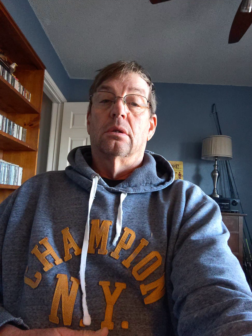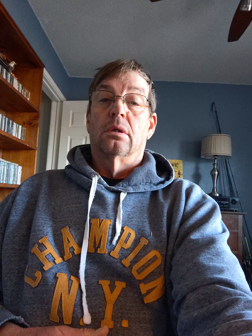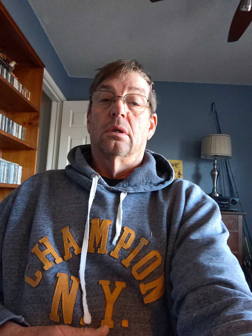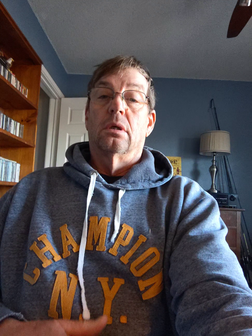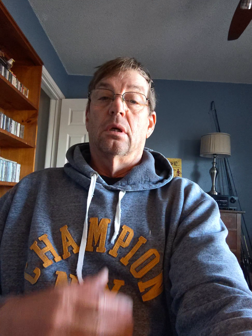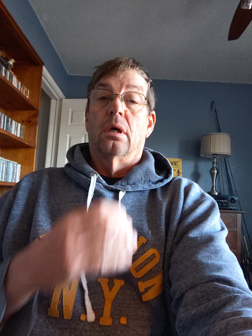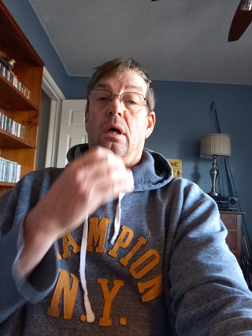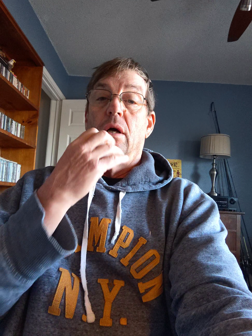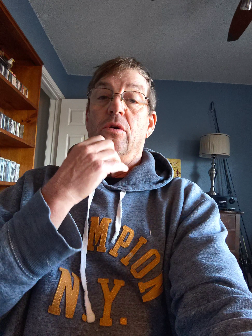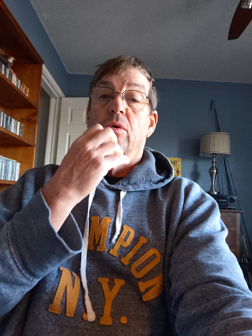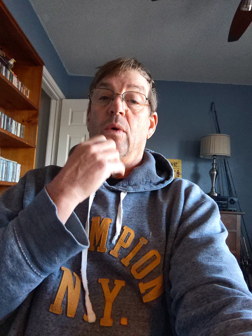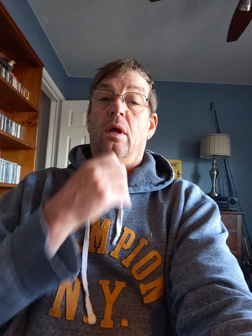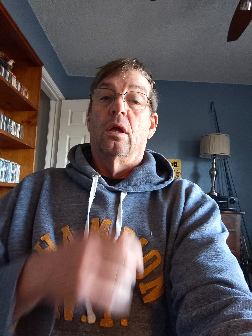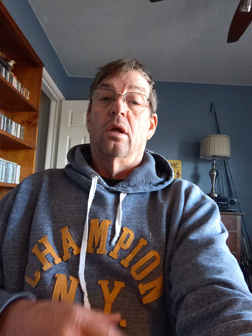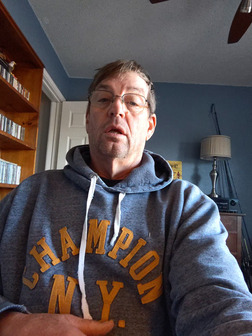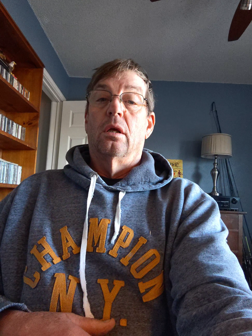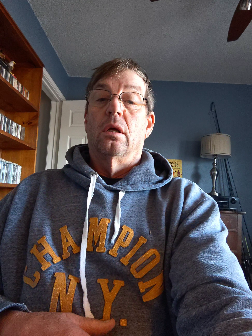underwear